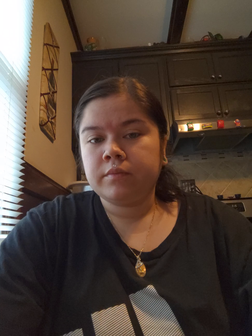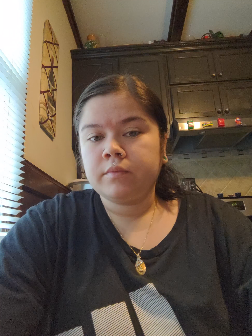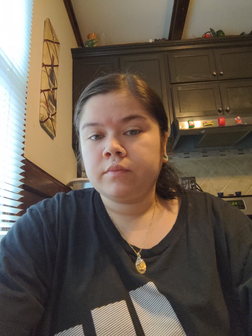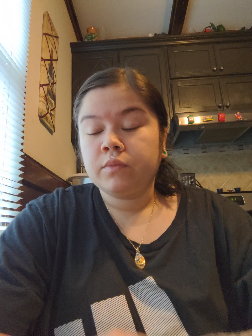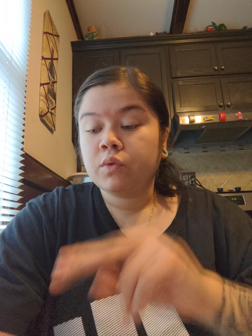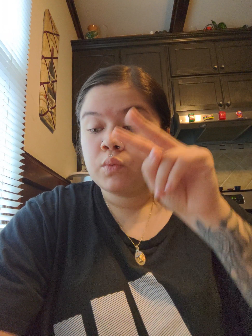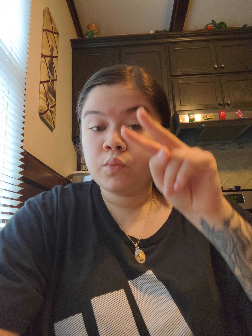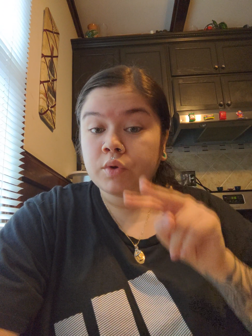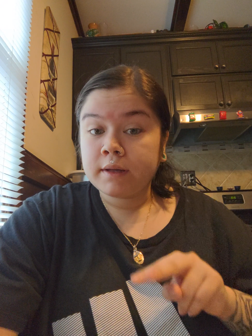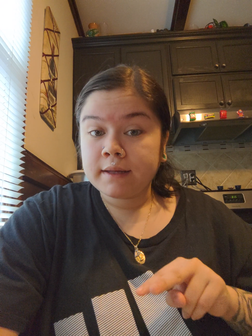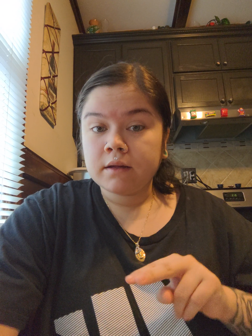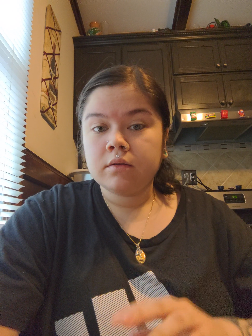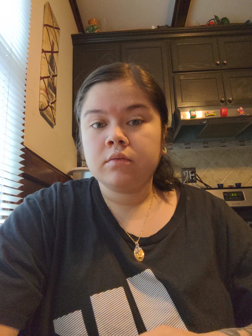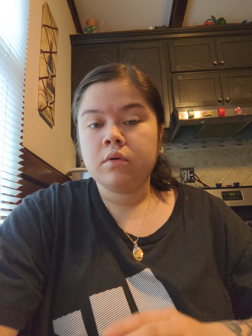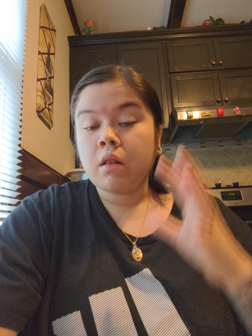read